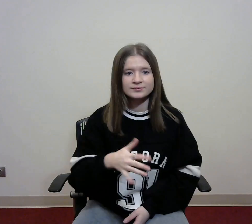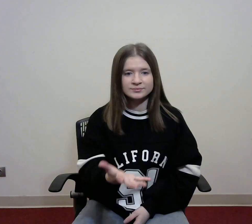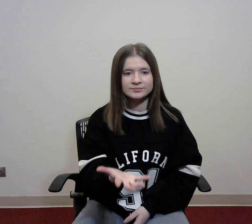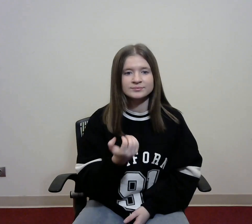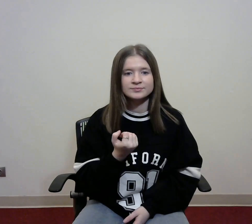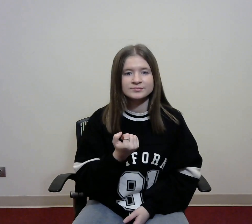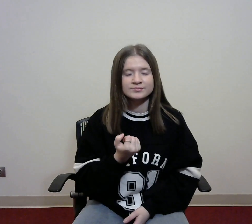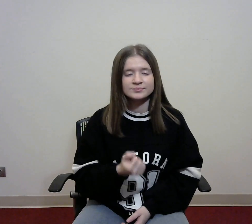almaq